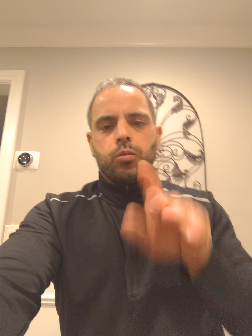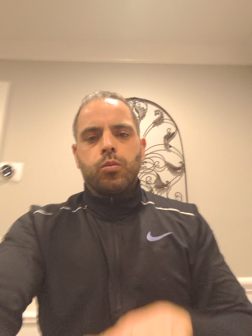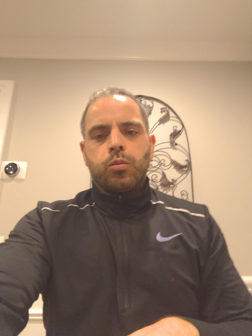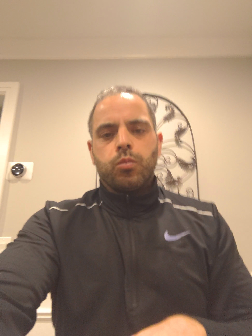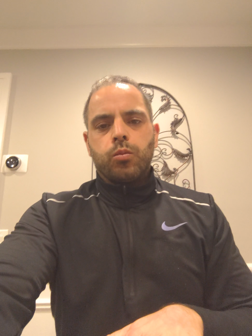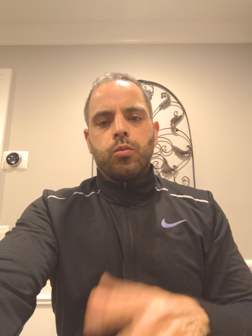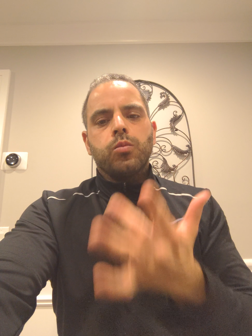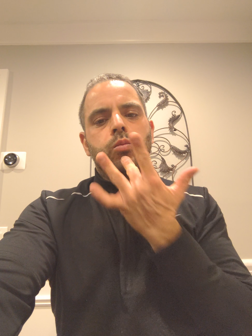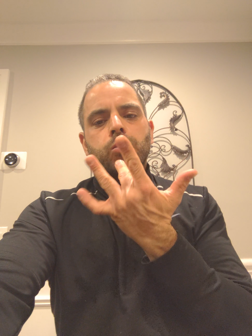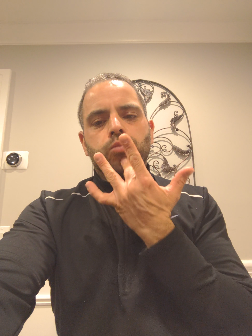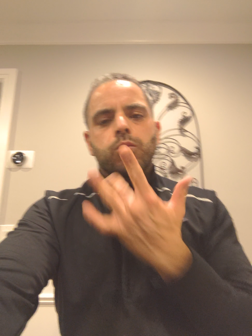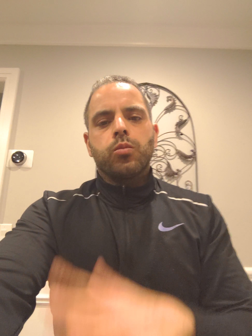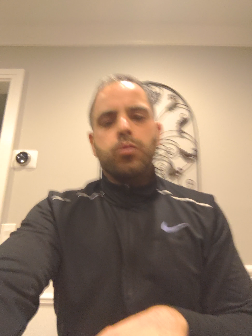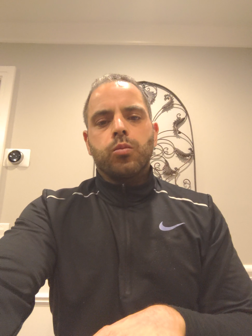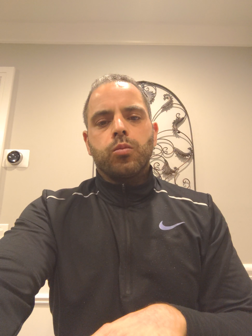taste